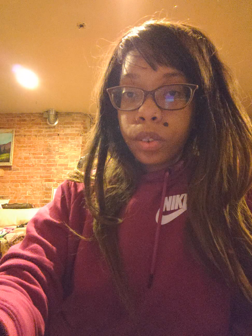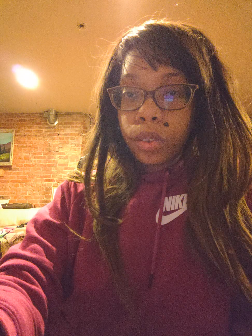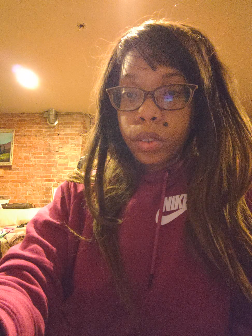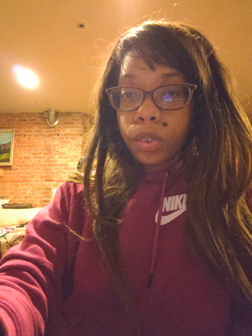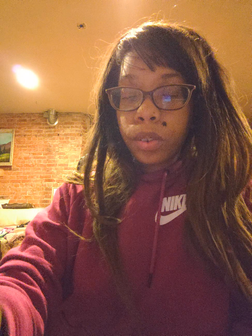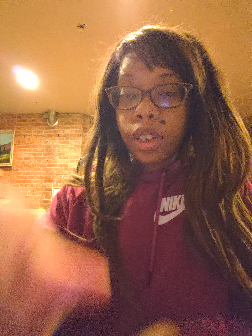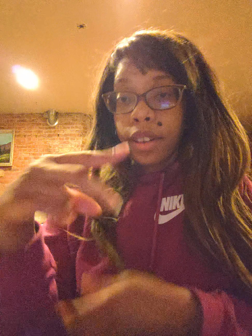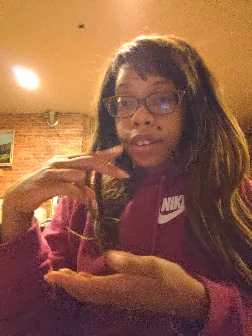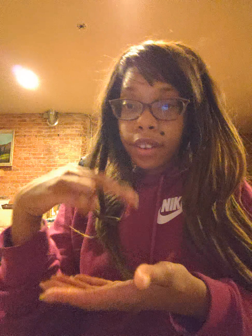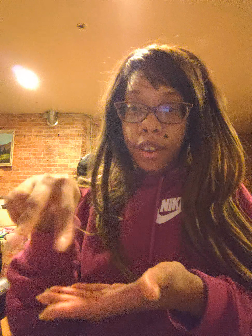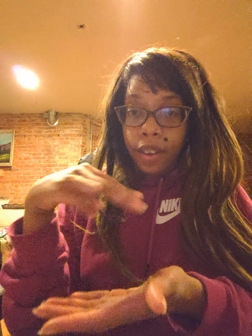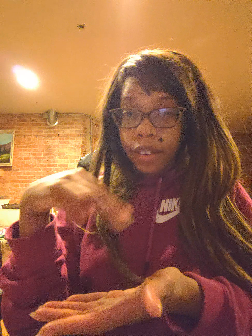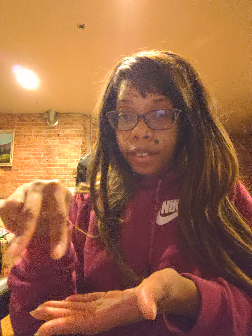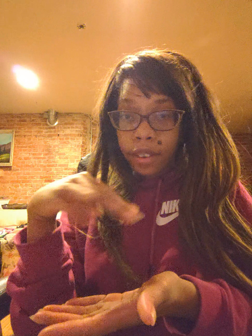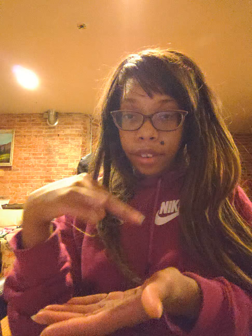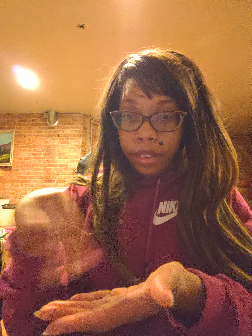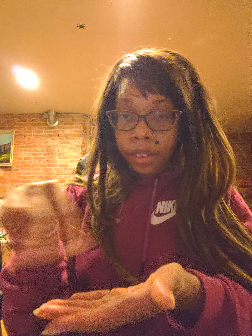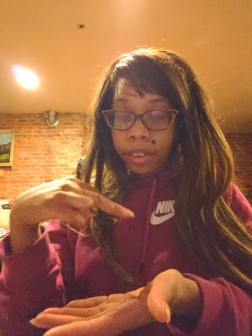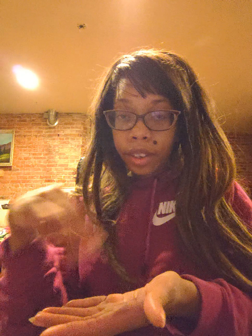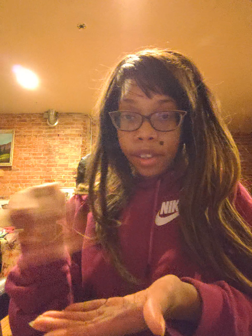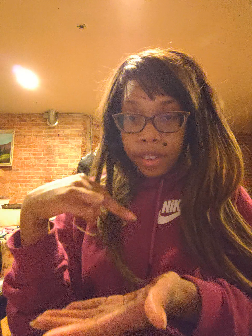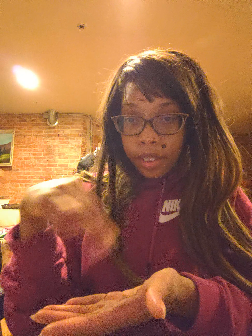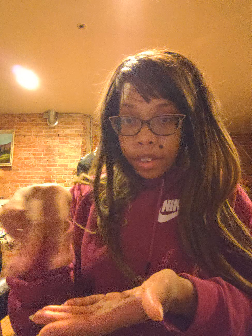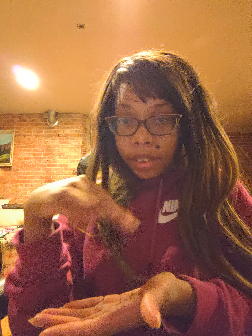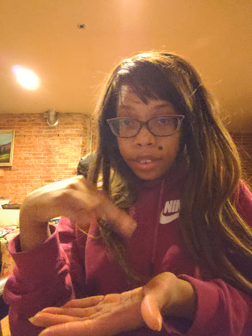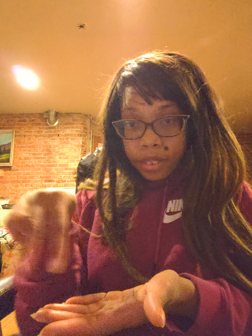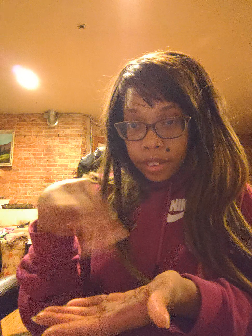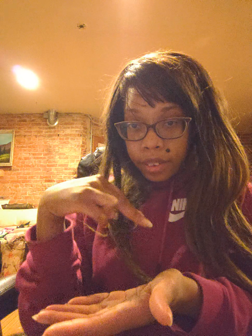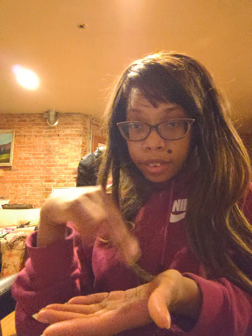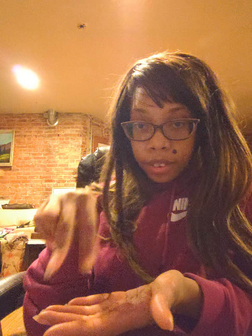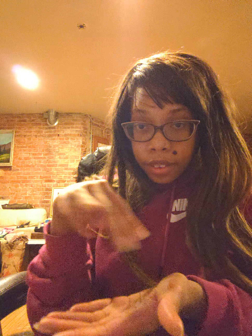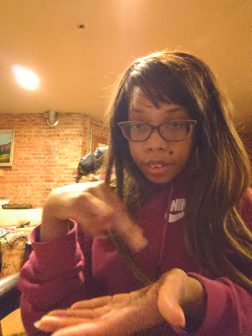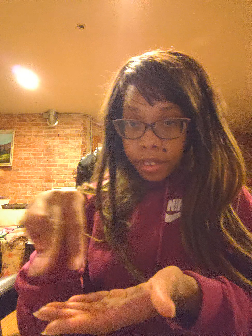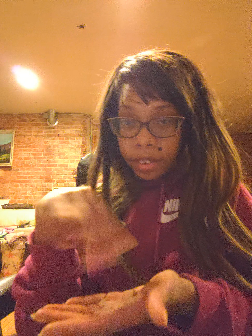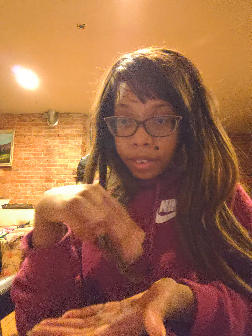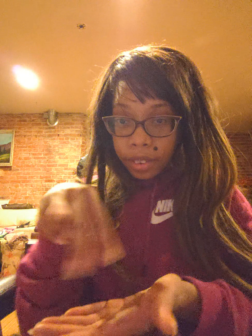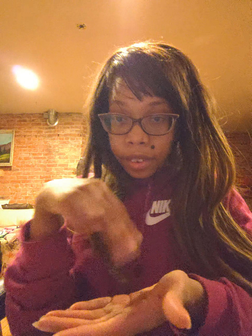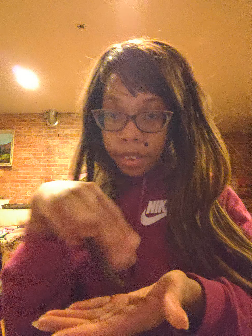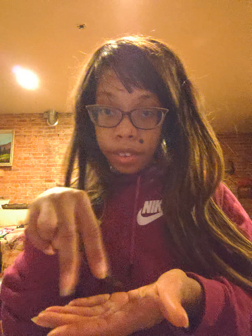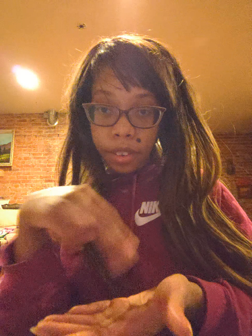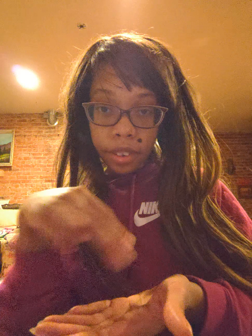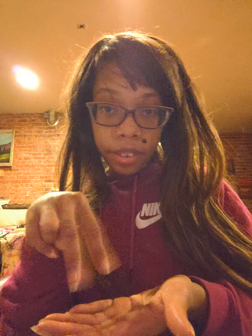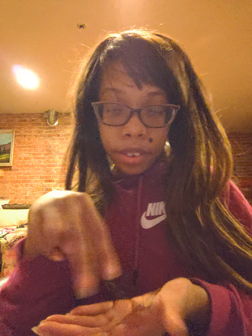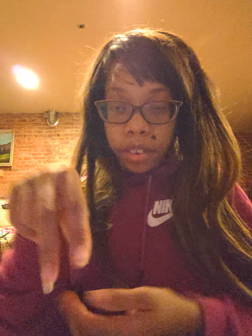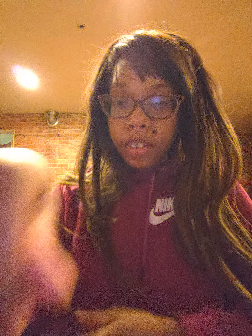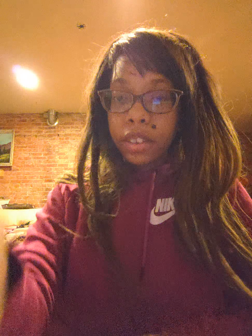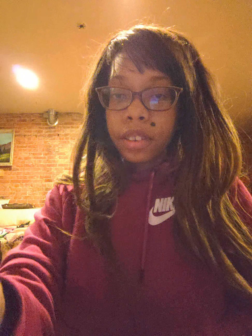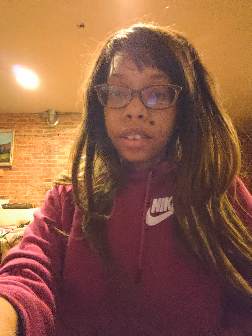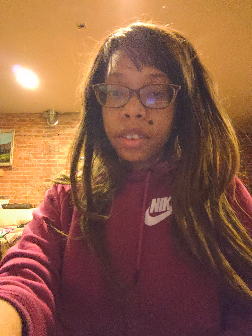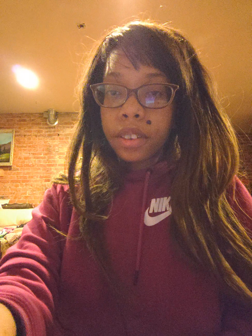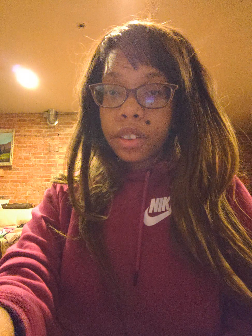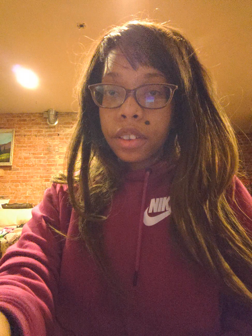dance